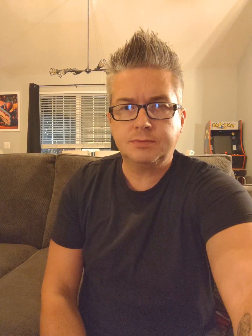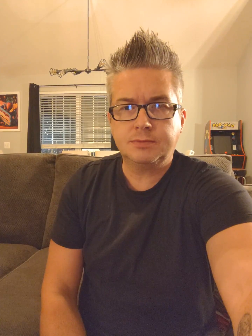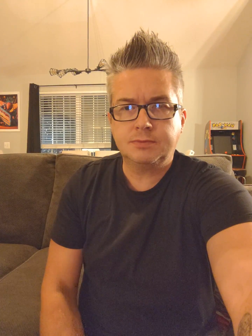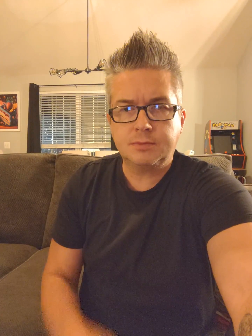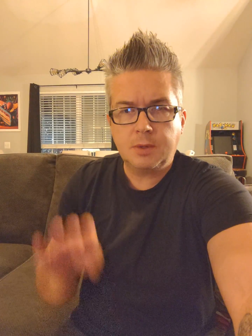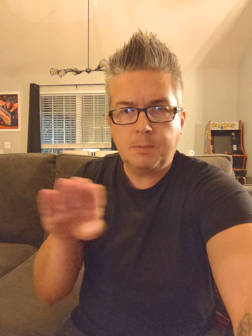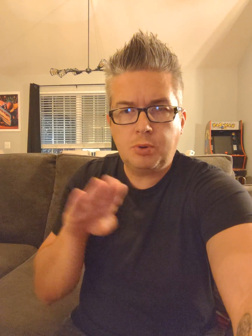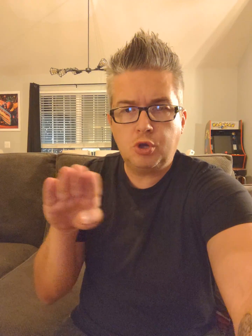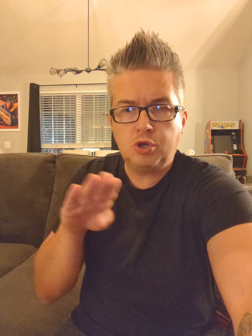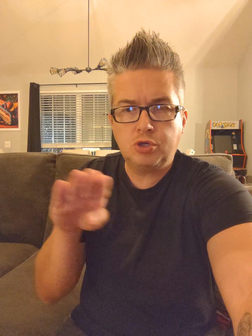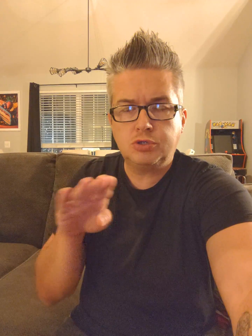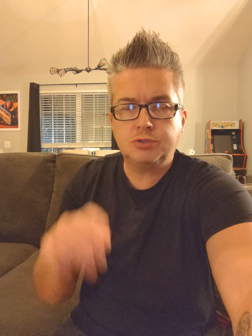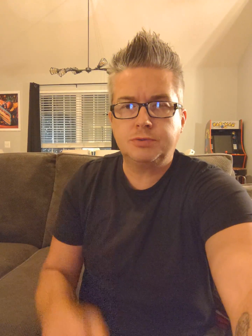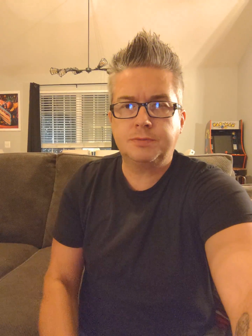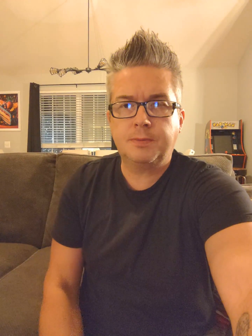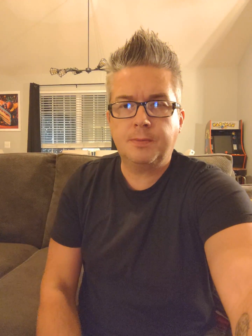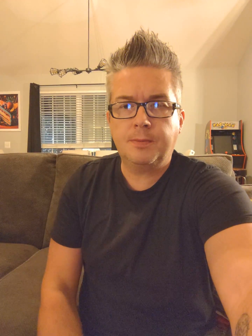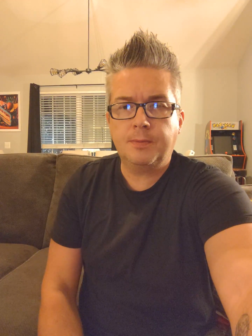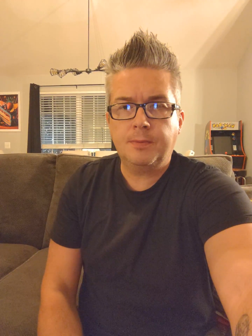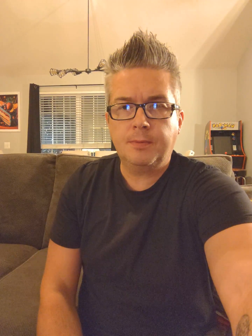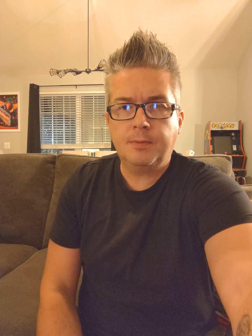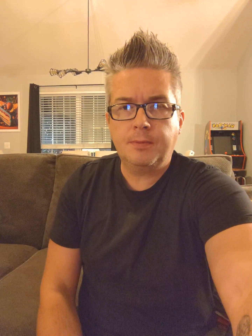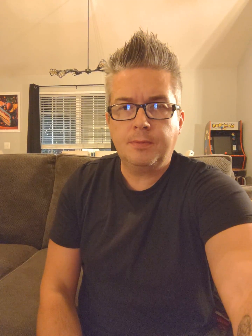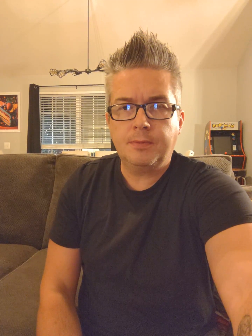boots